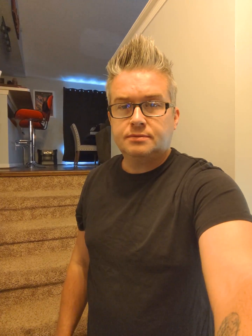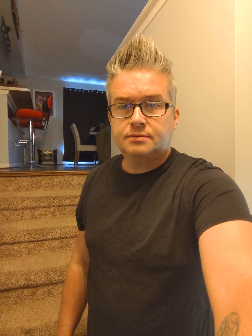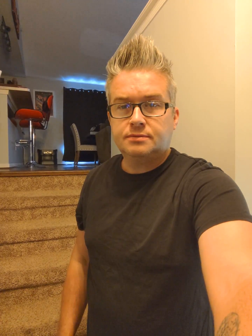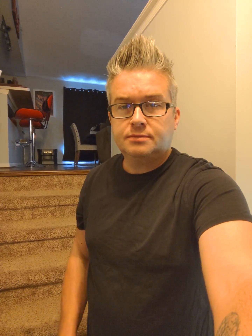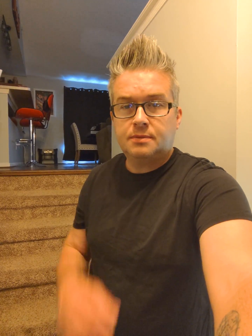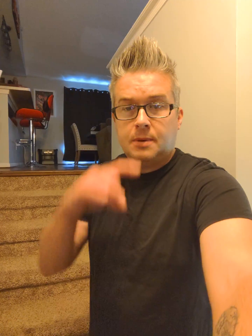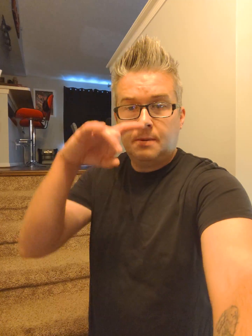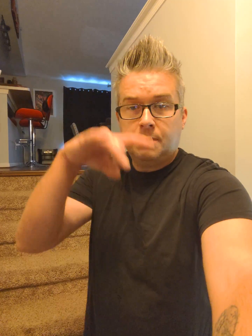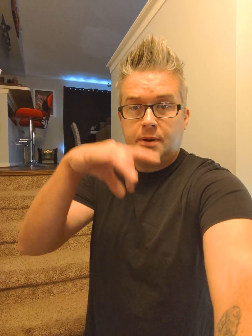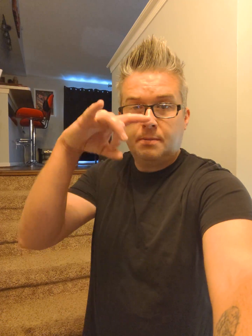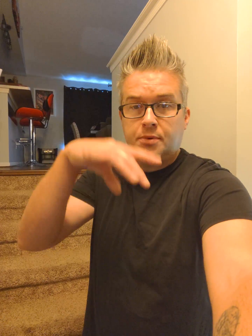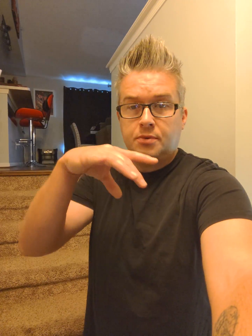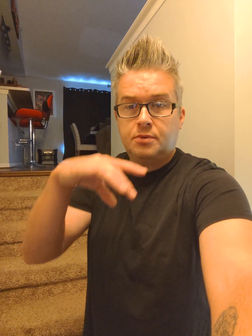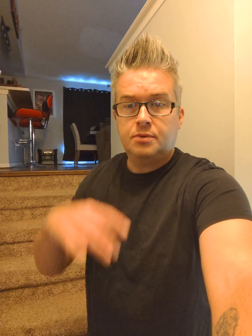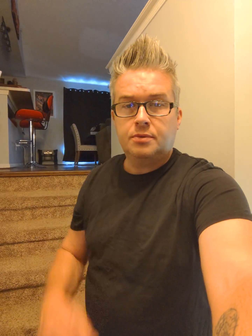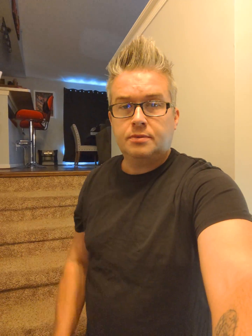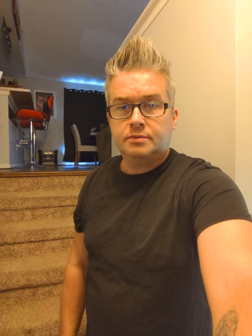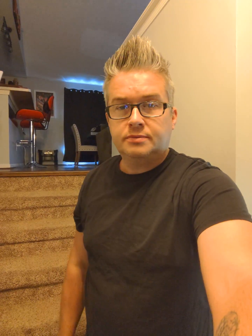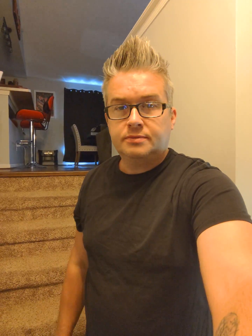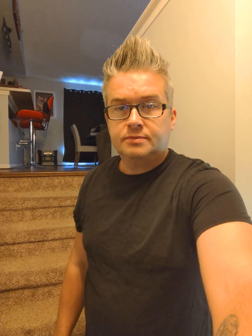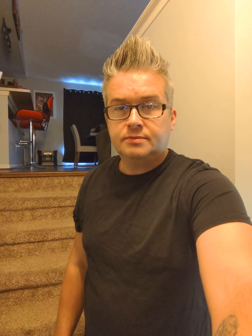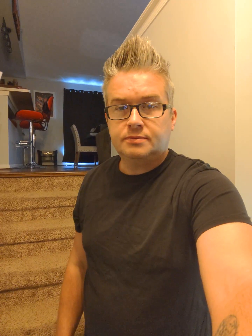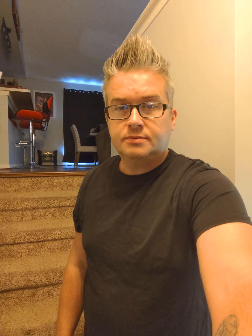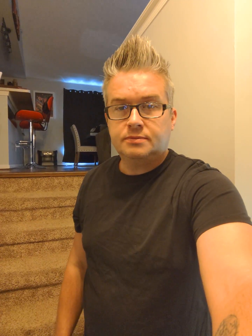pumpkin